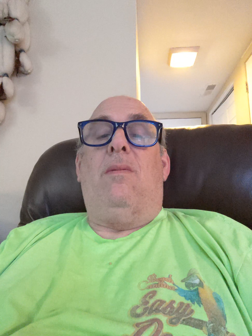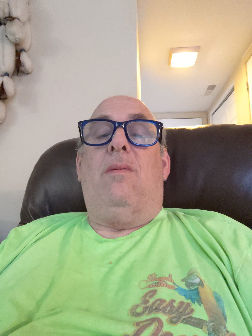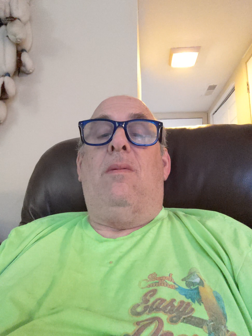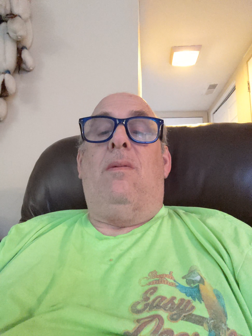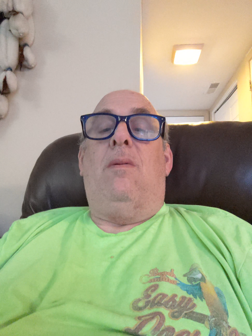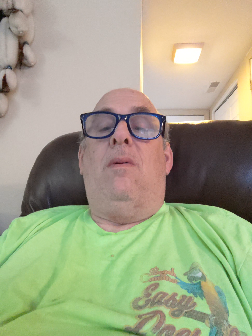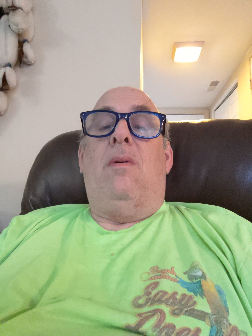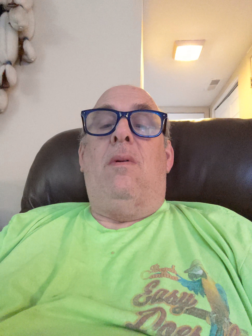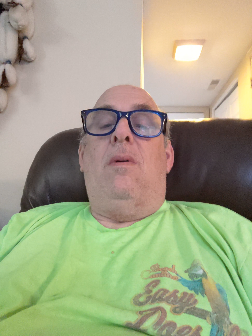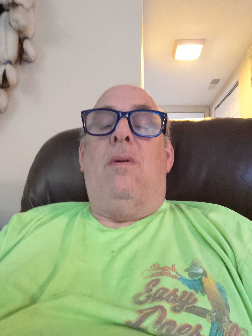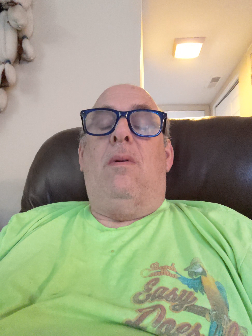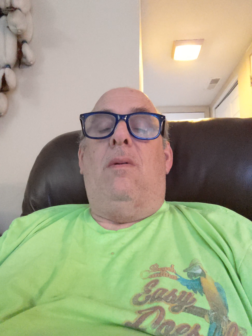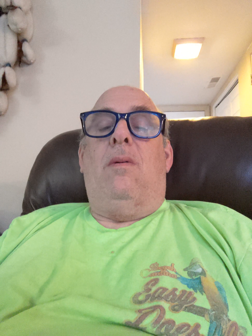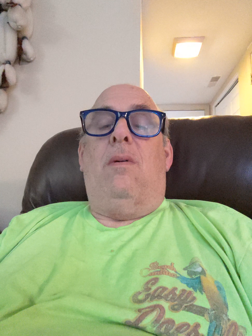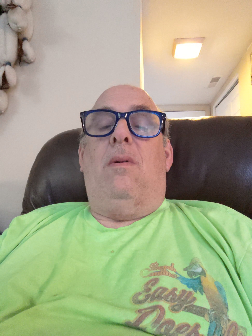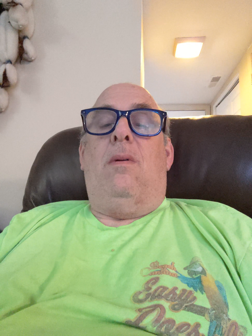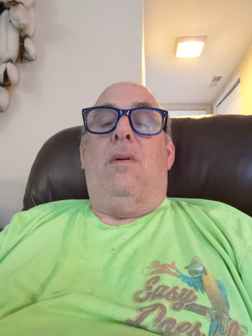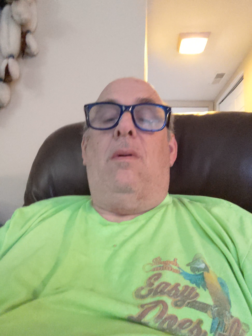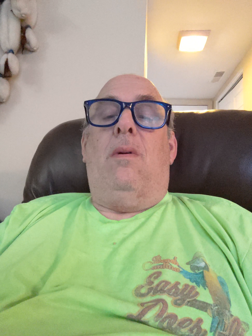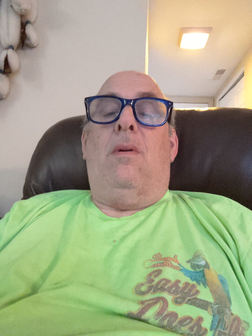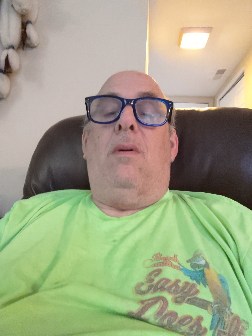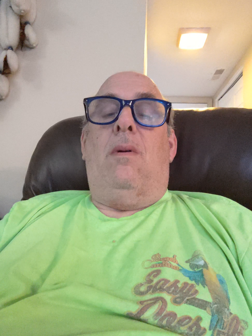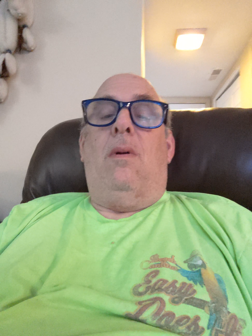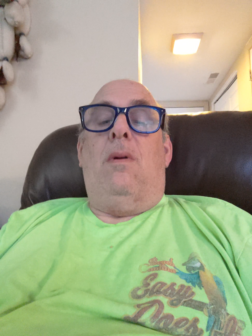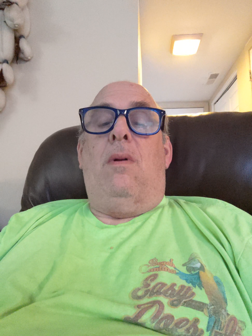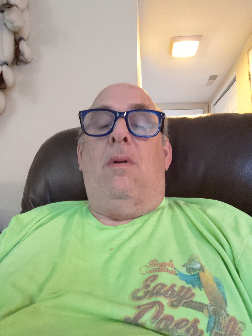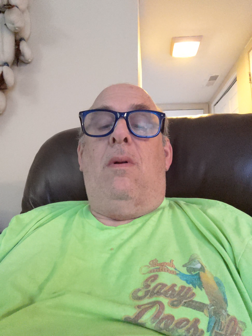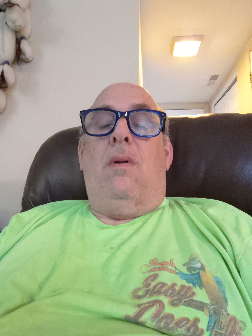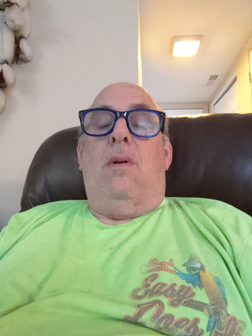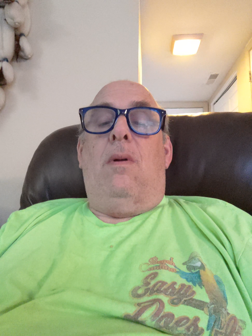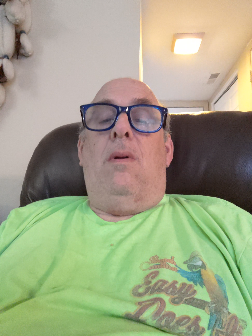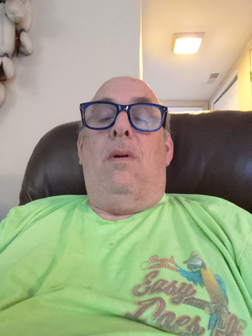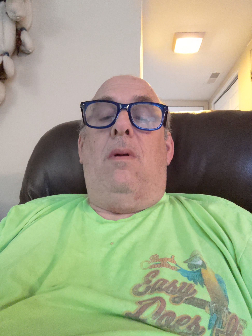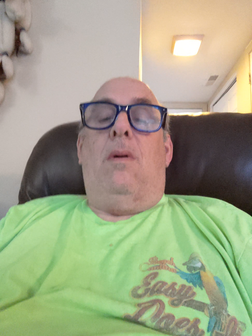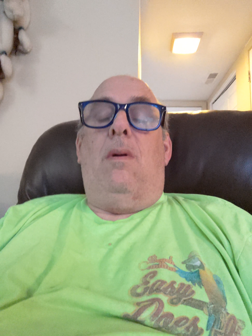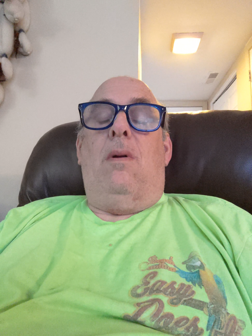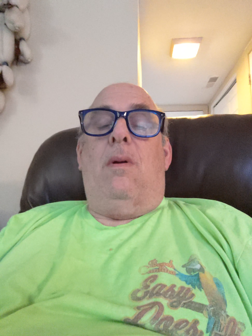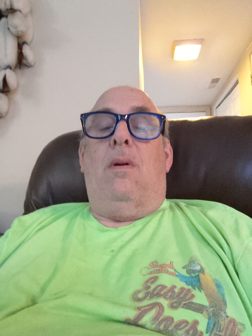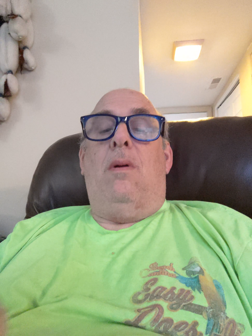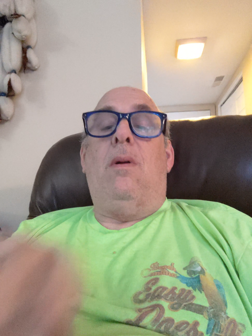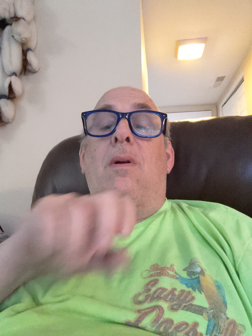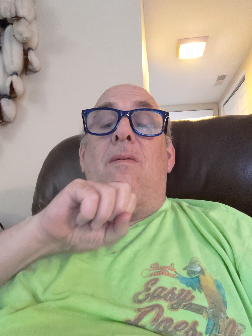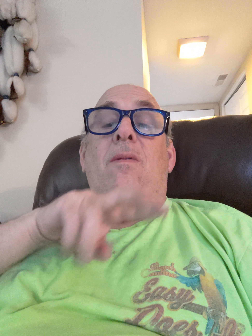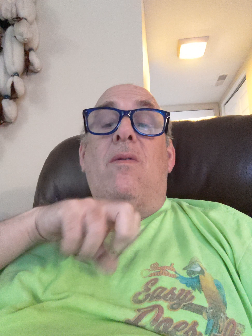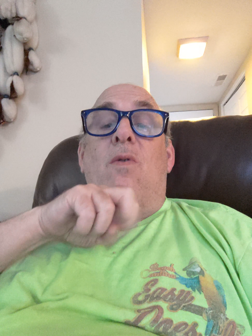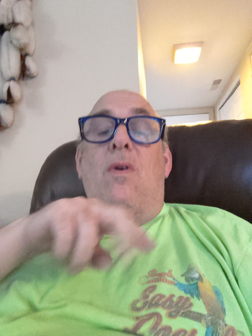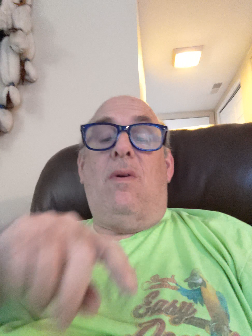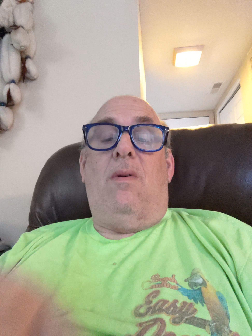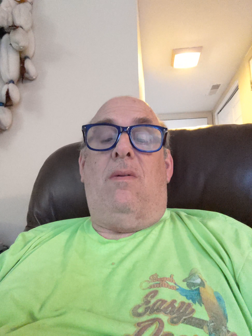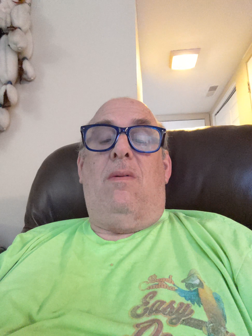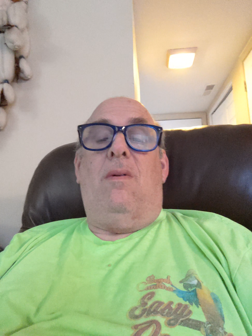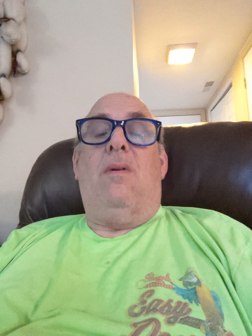frog